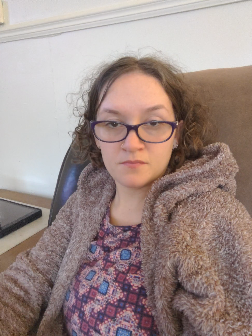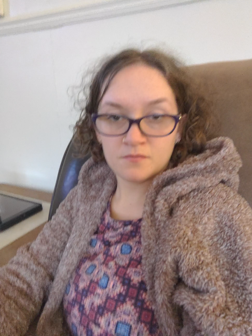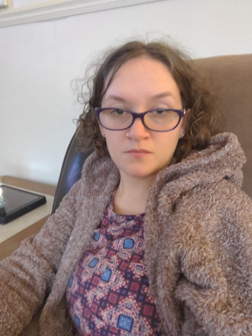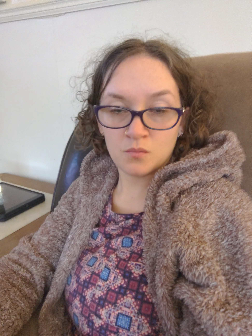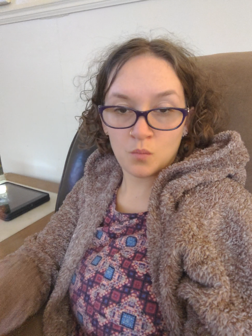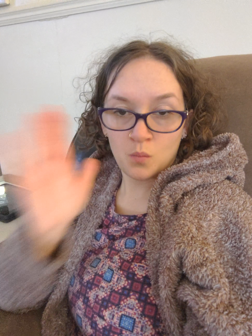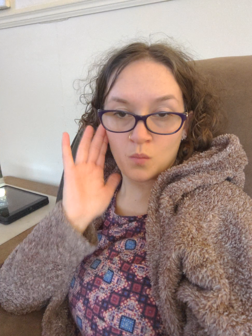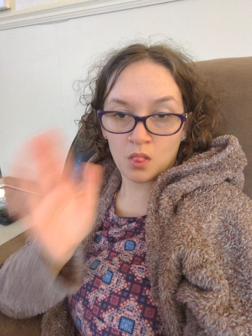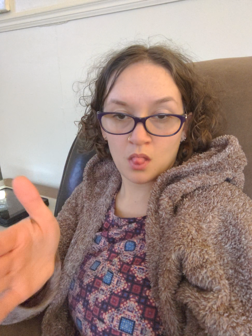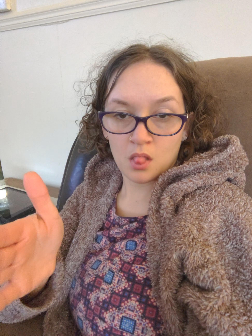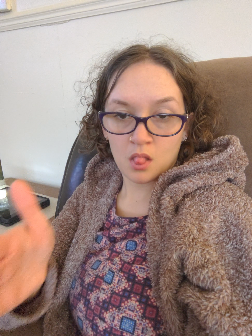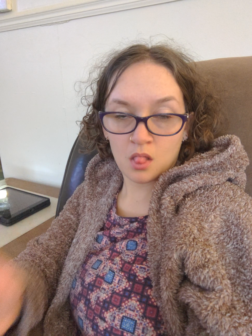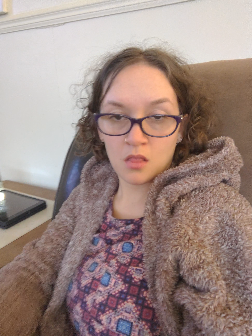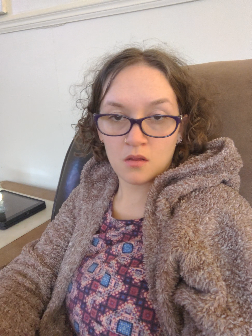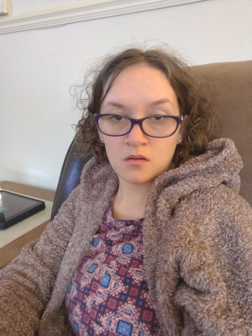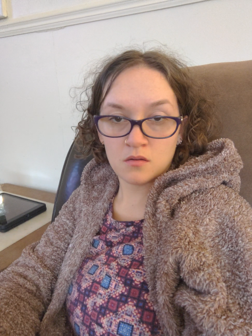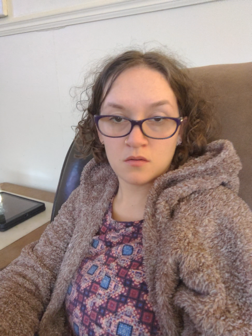will